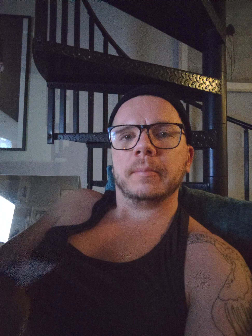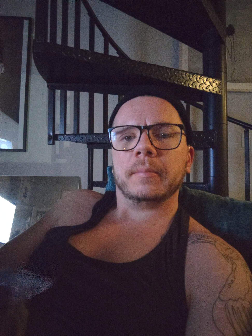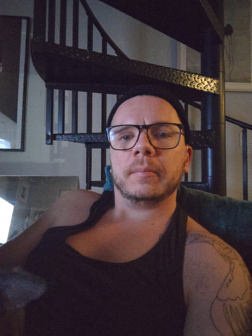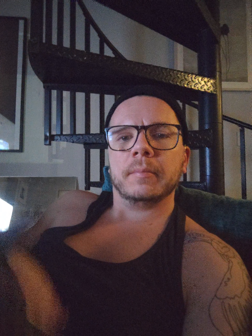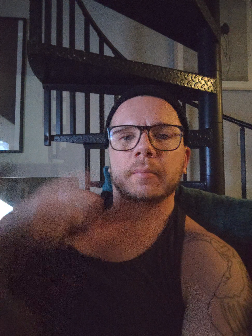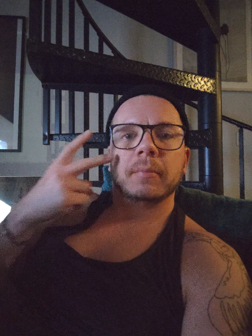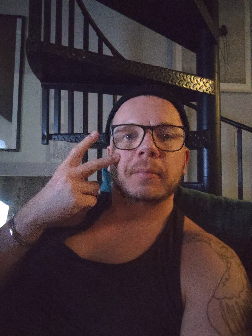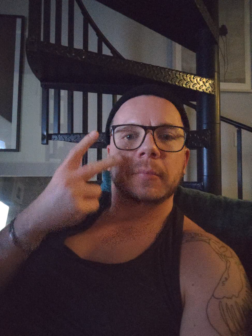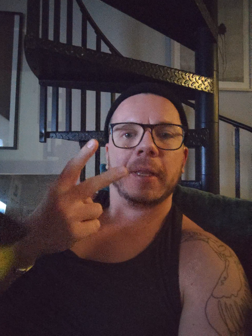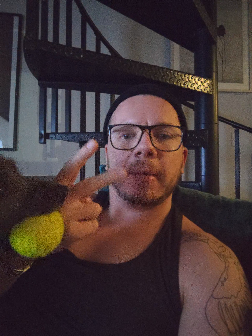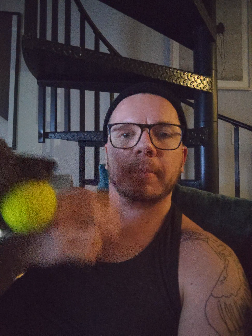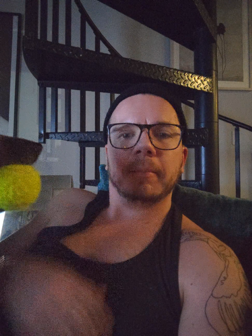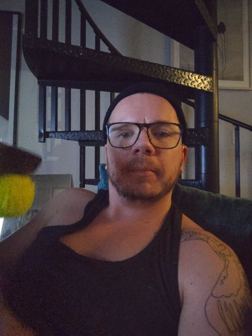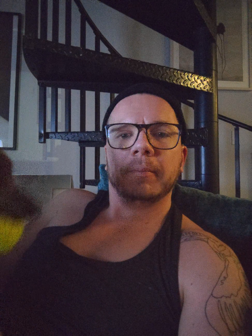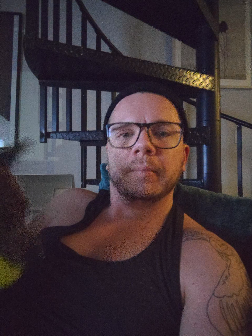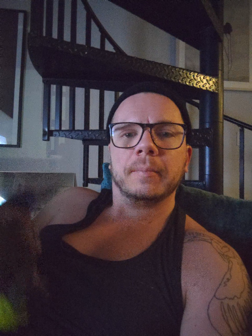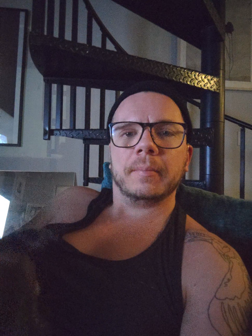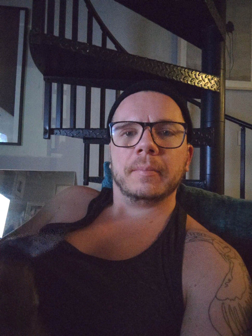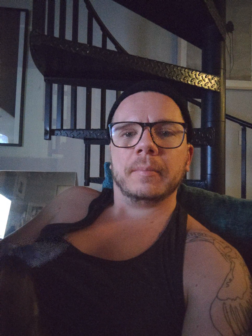see